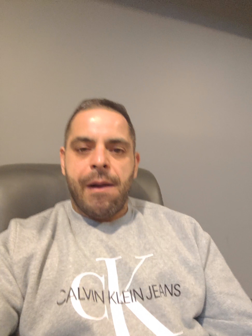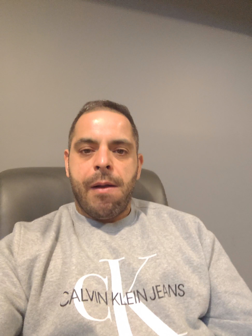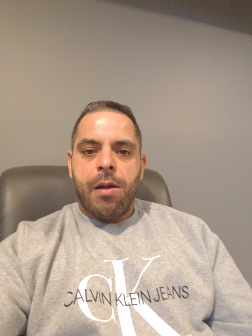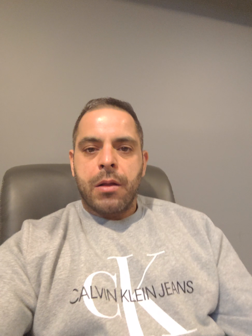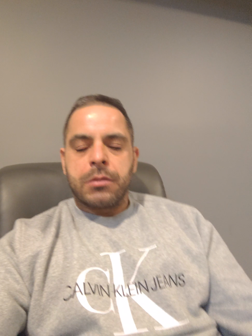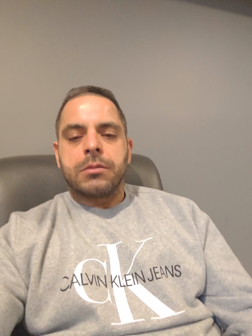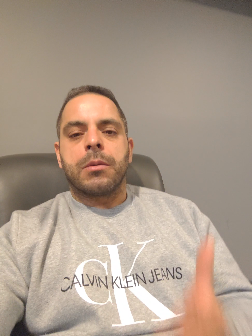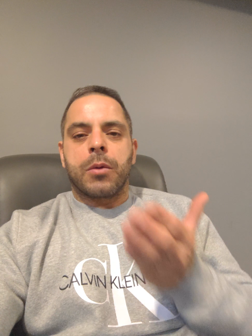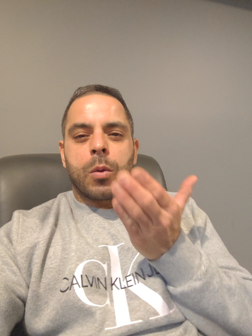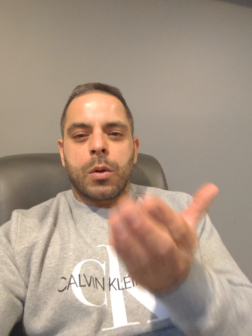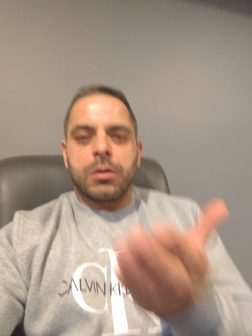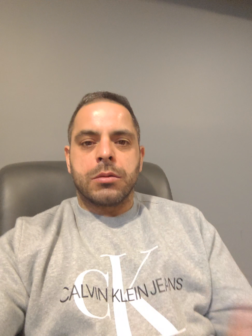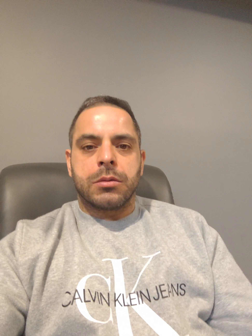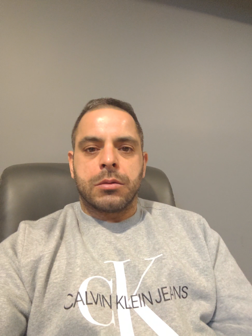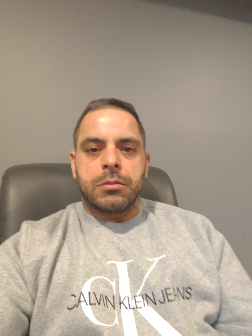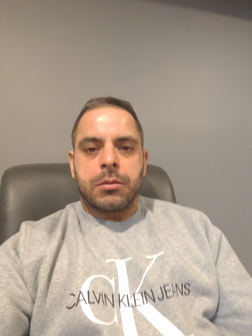boat